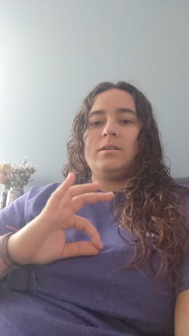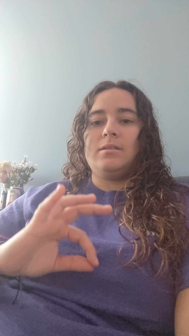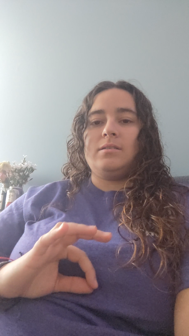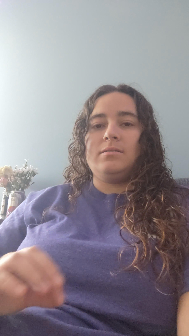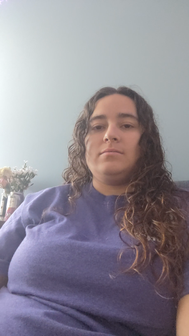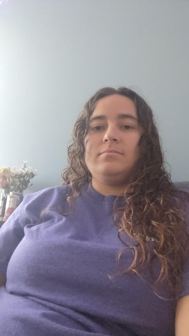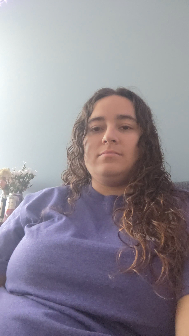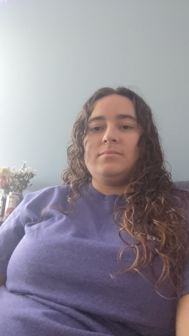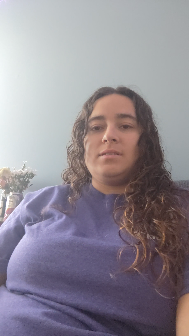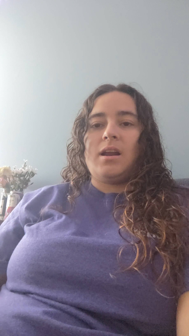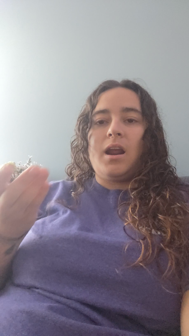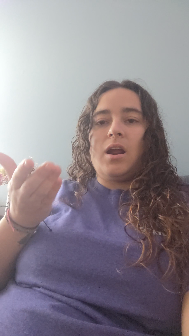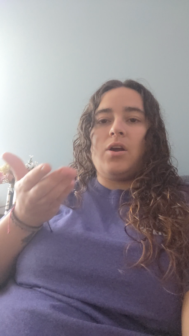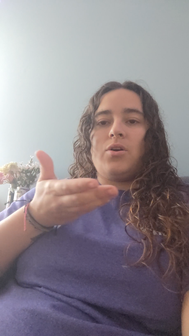carry